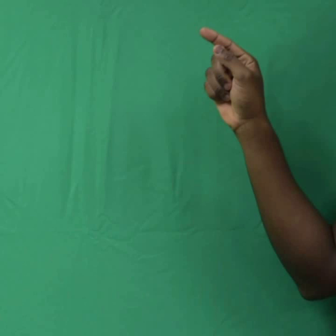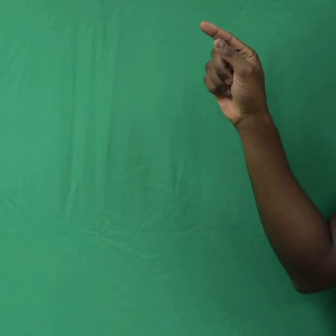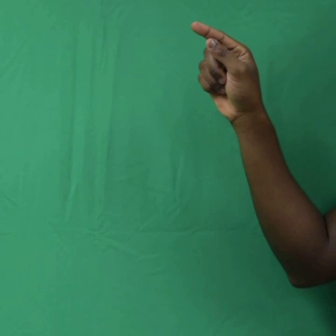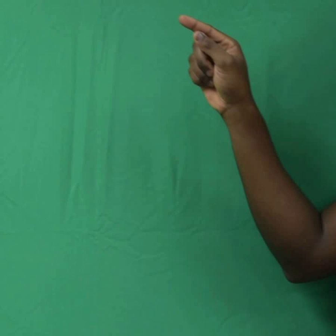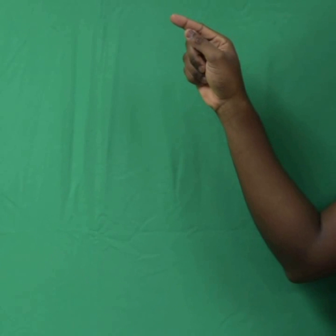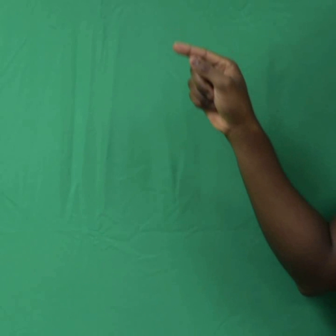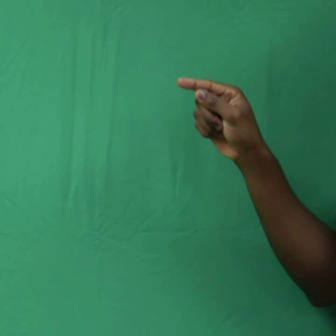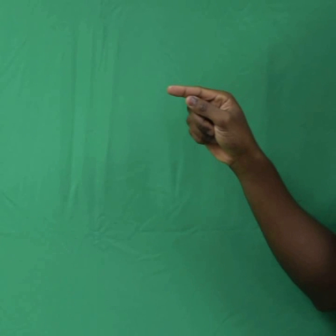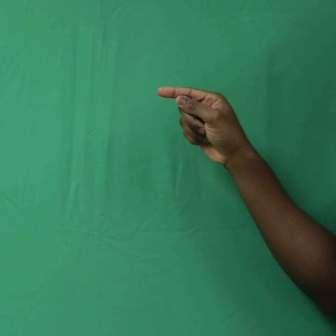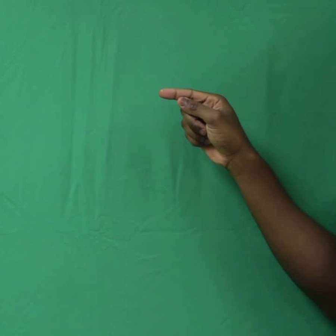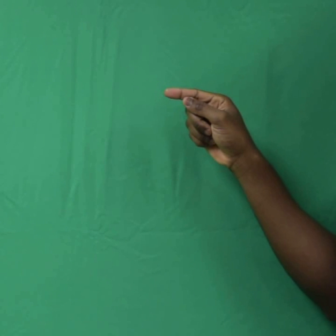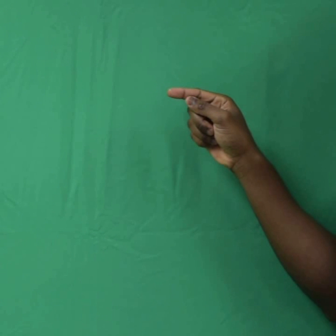Z